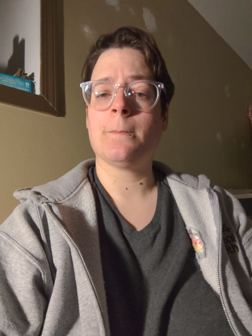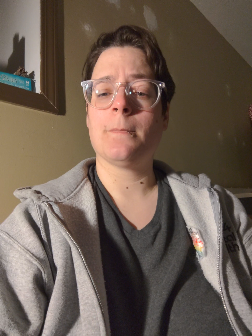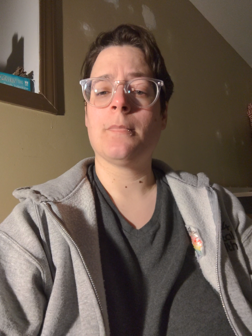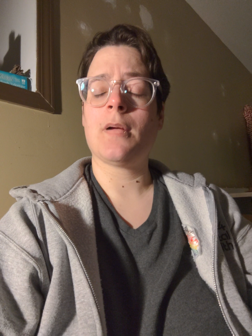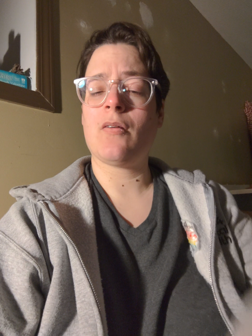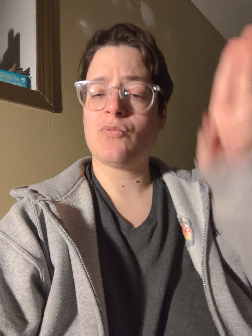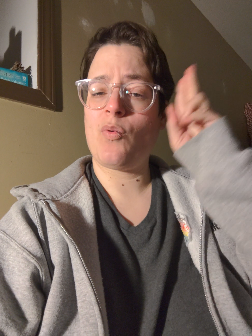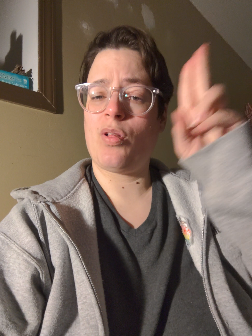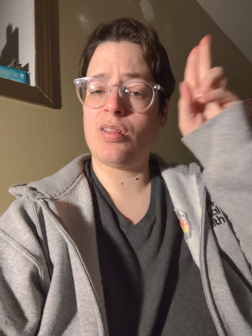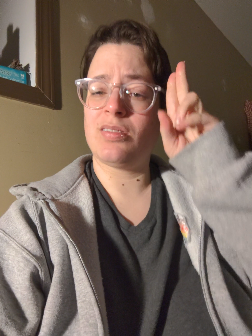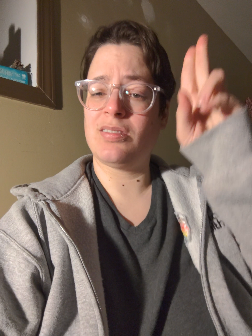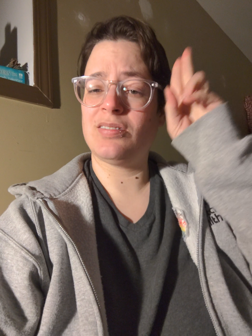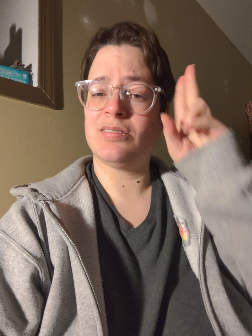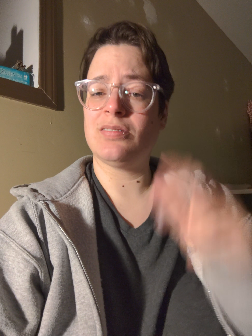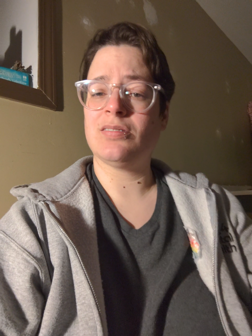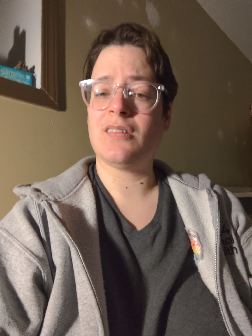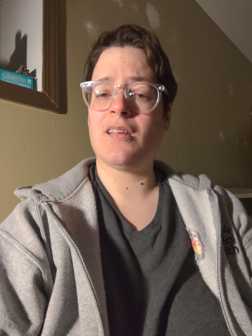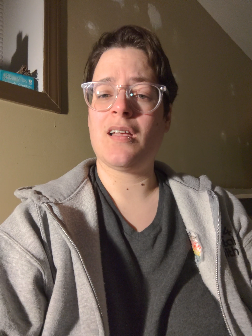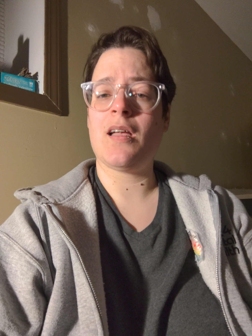uncle